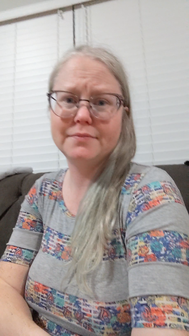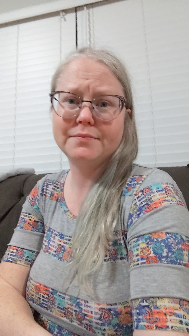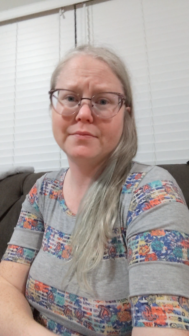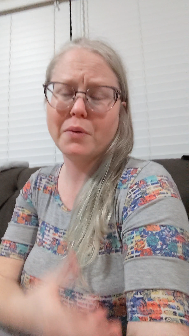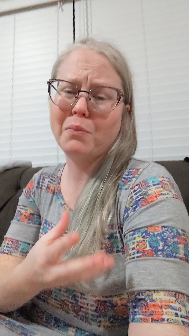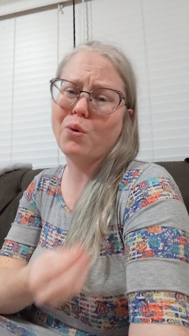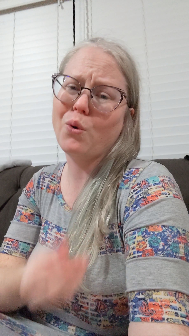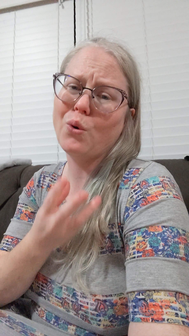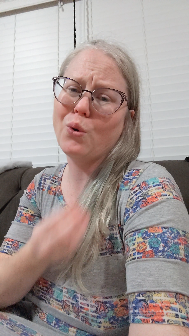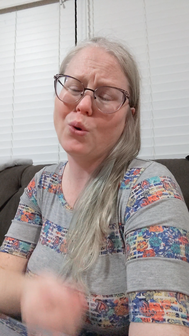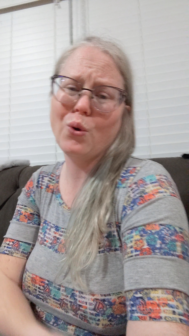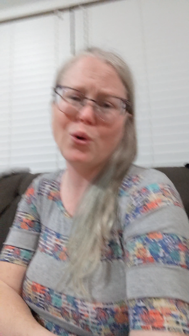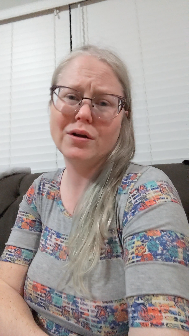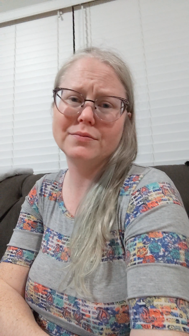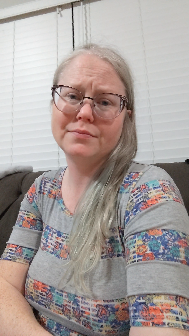poor